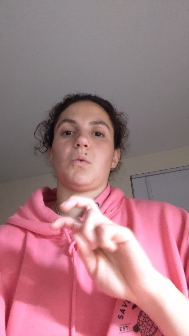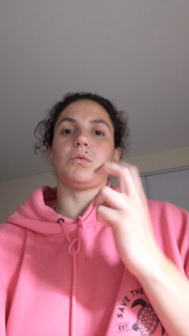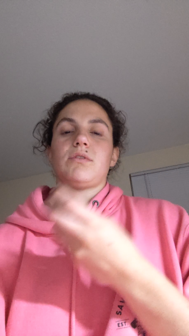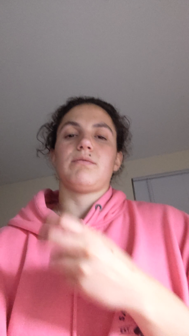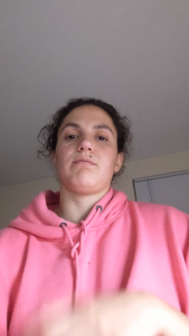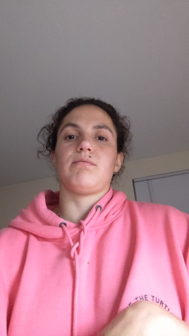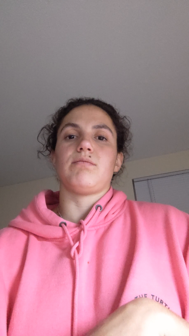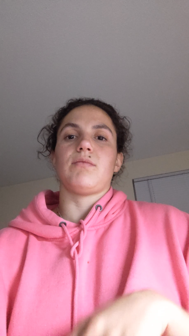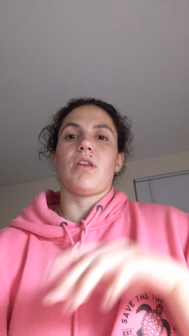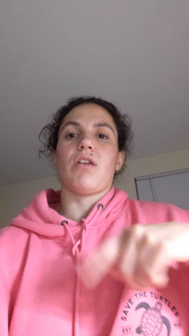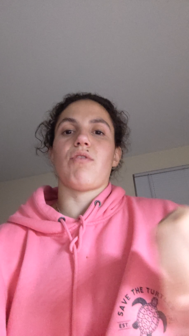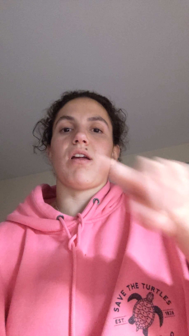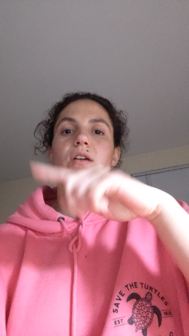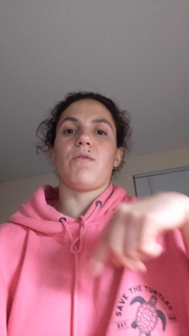around